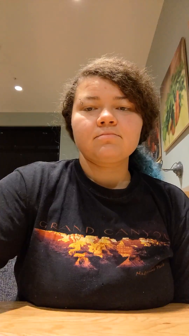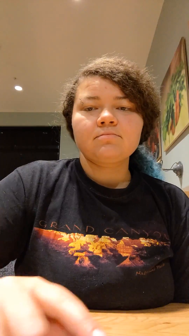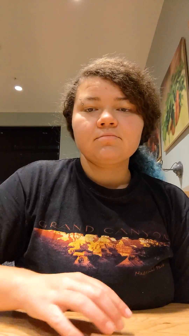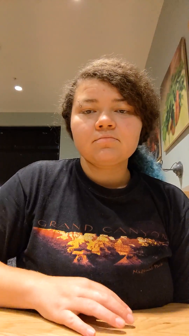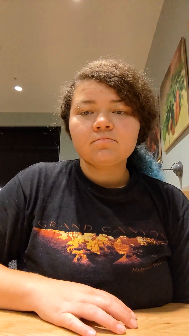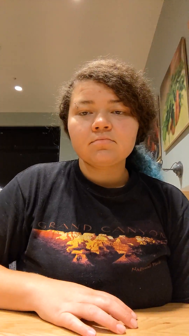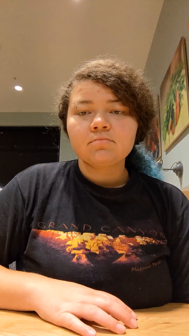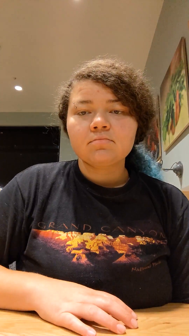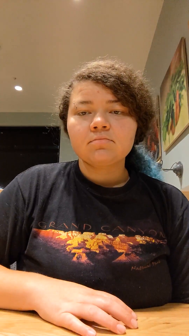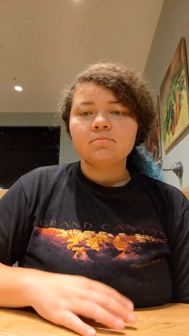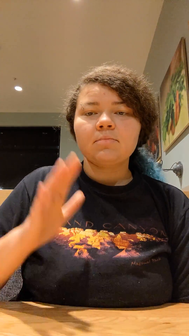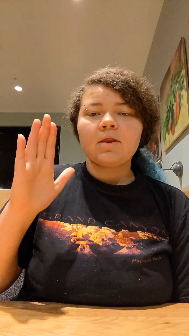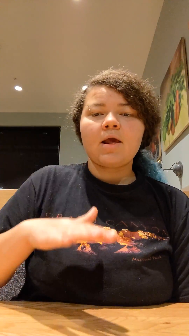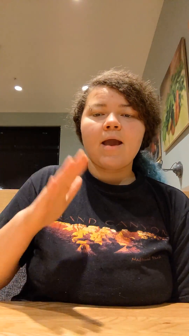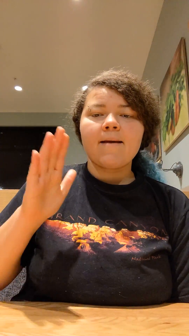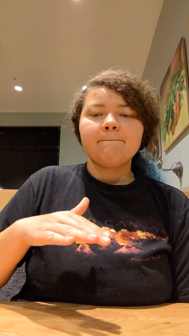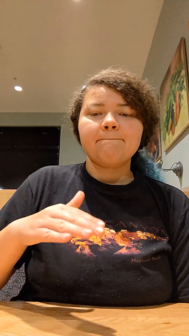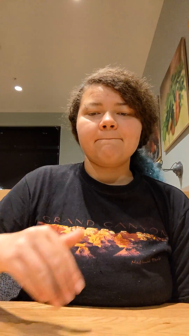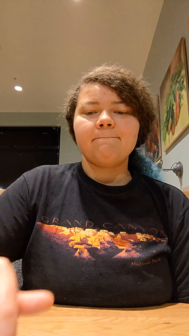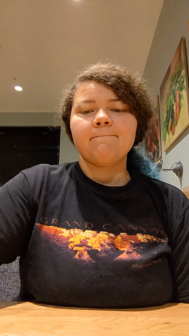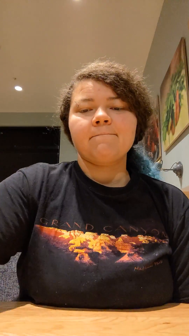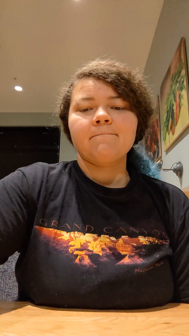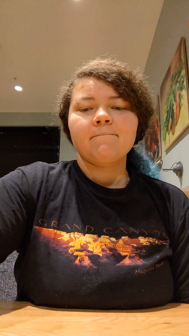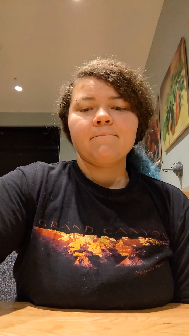clap